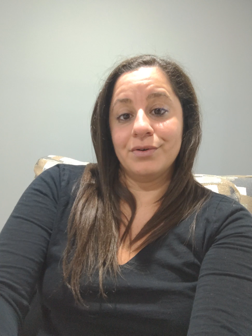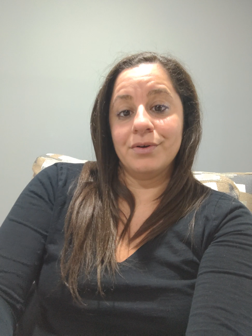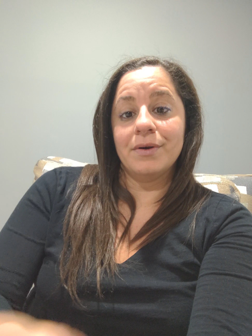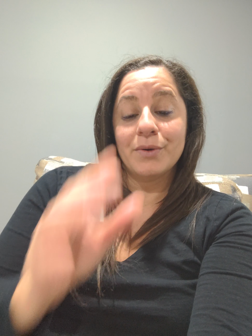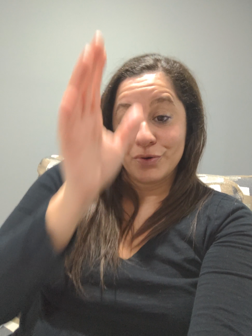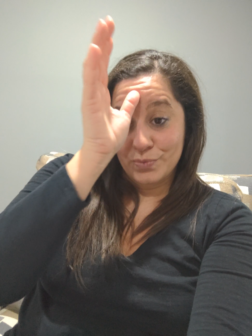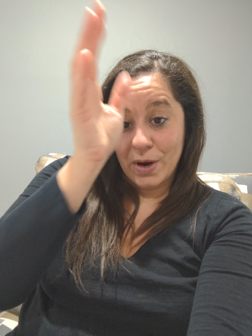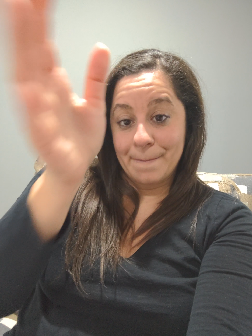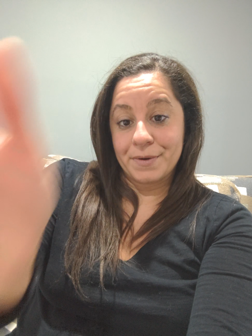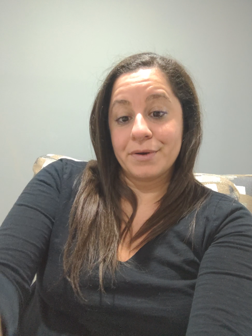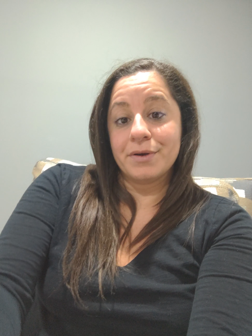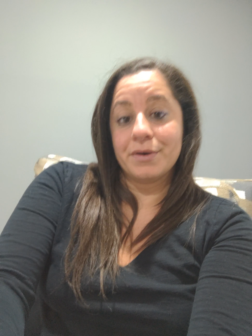grandpa